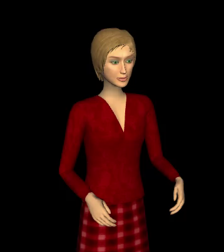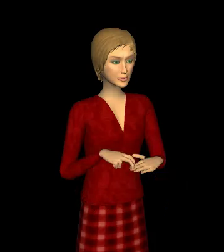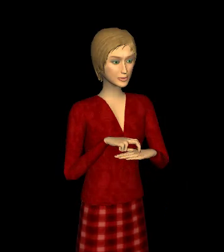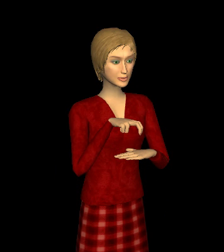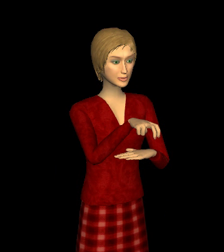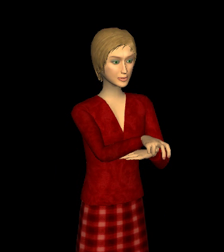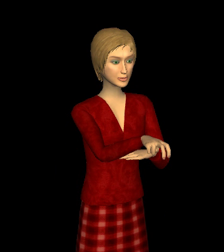يقفز